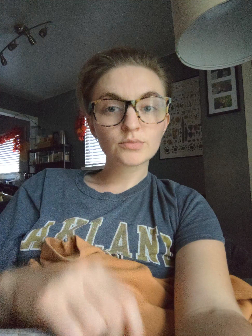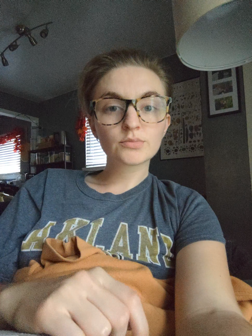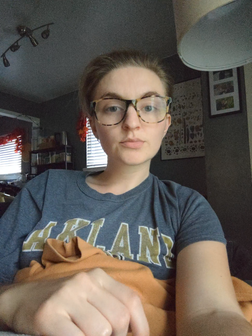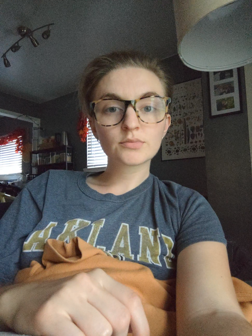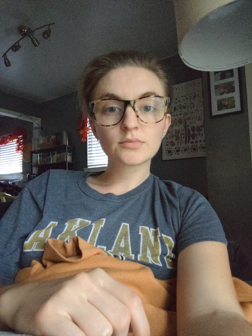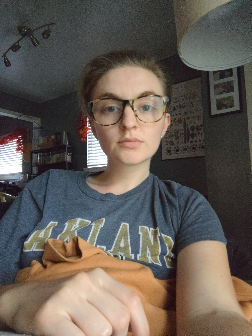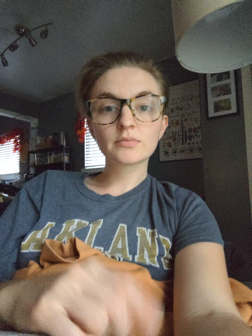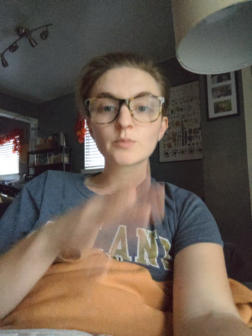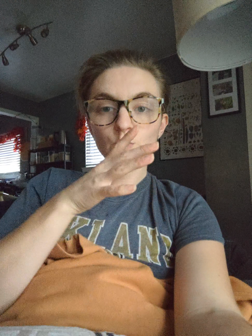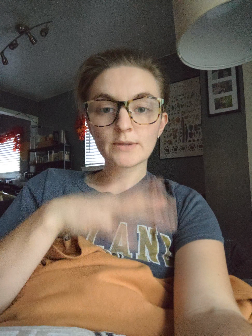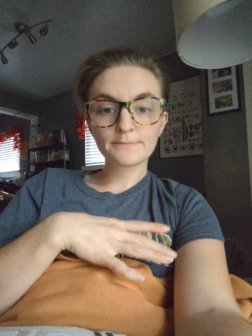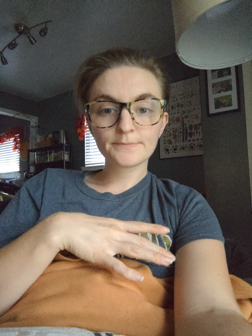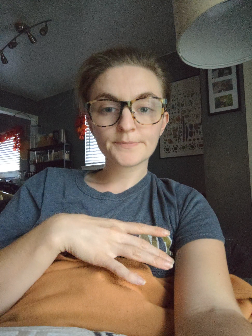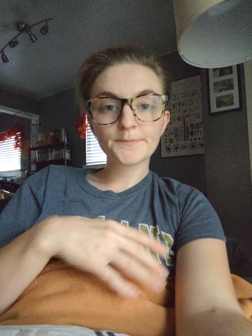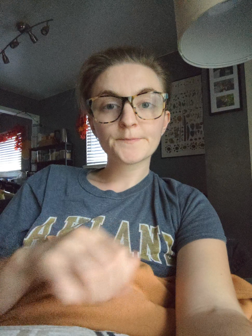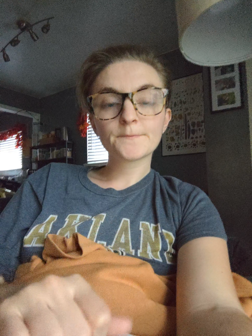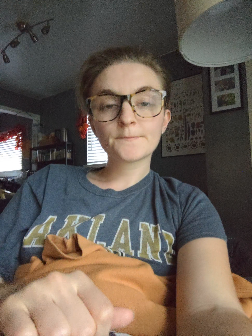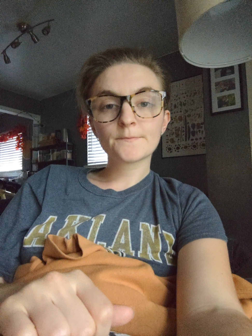lady